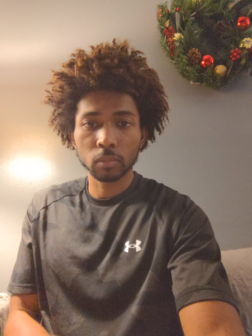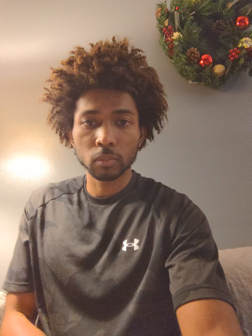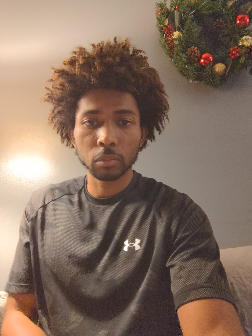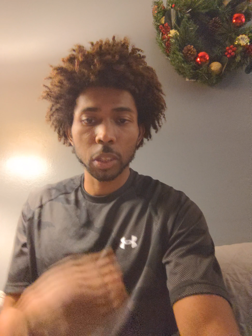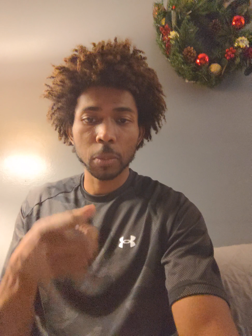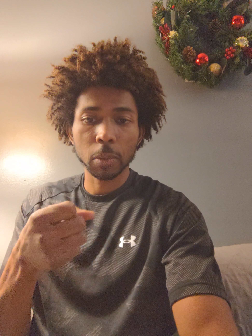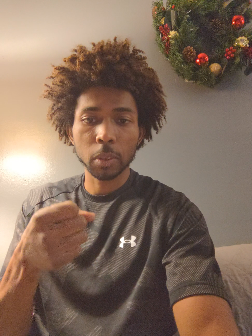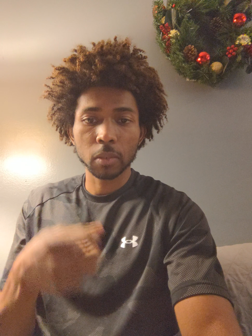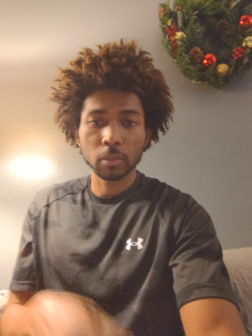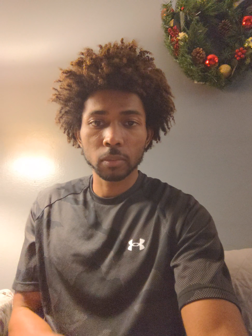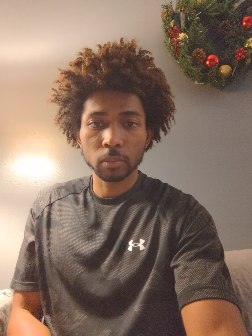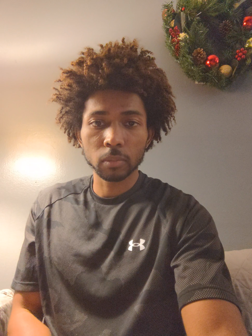milk